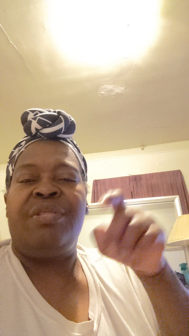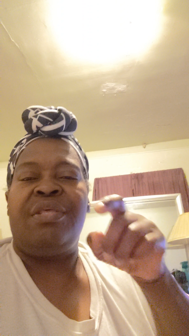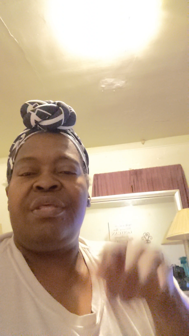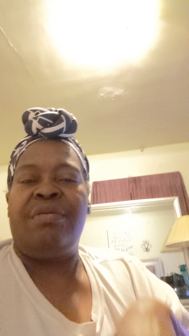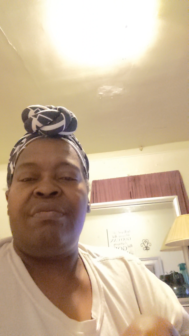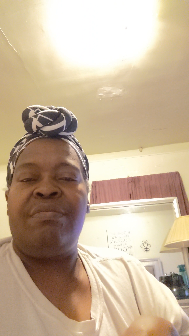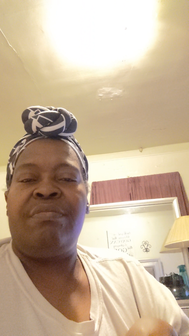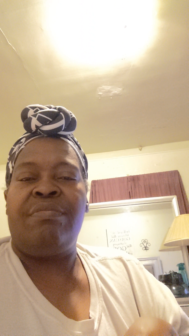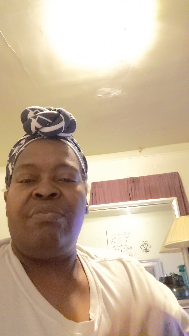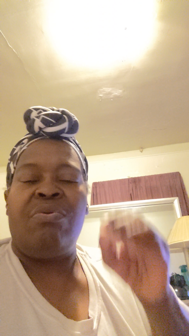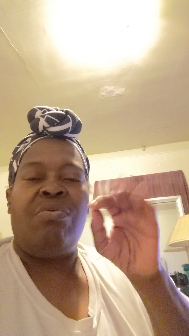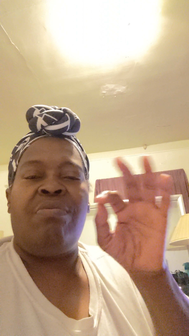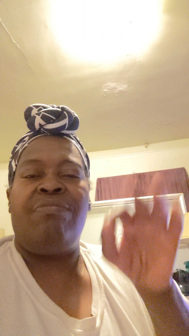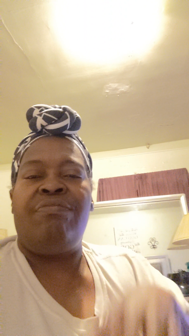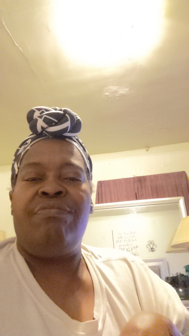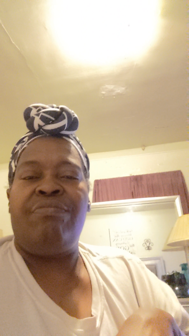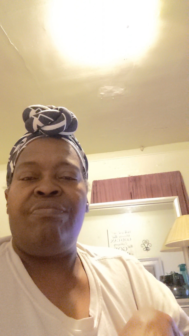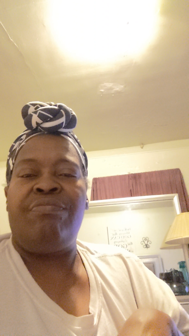of